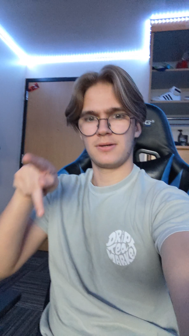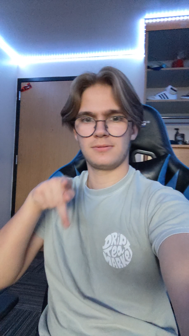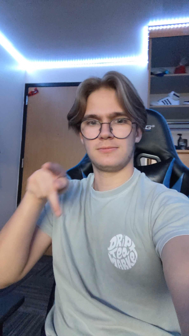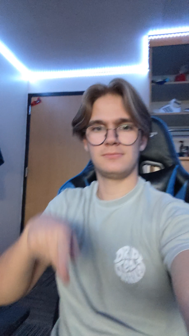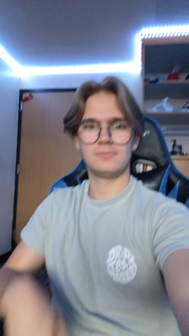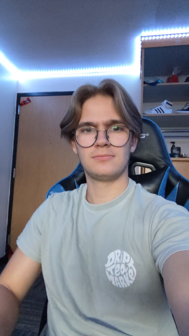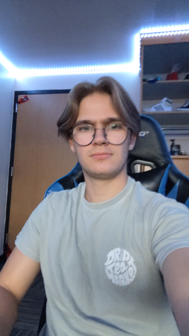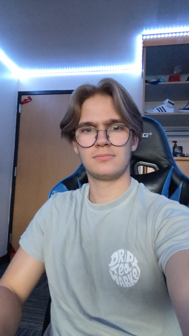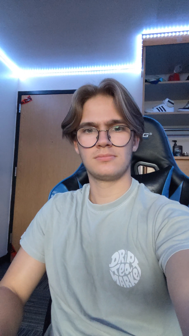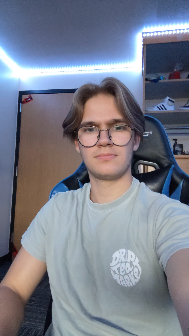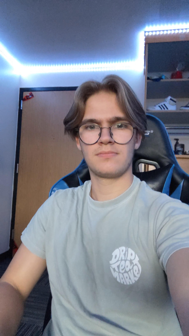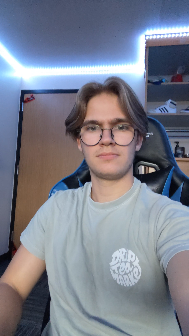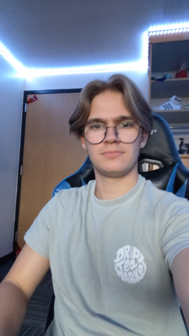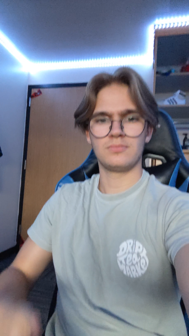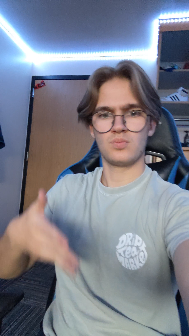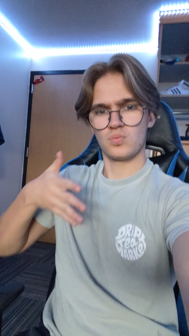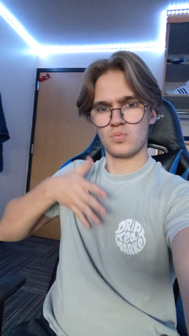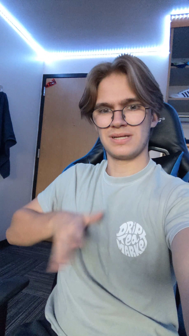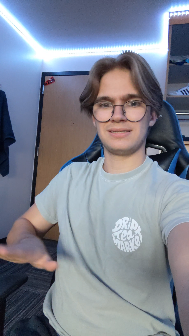dress